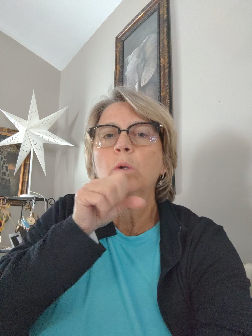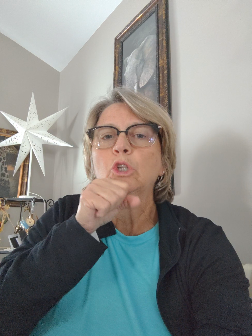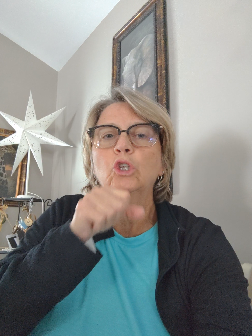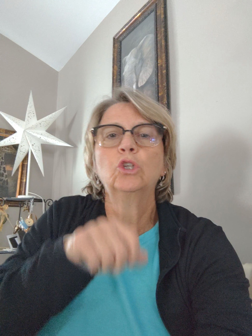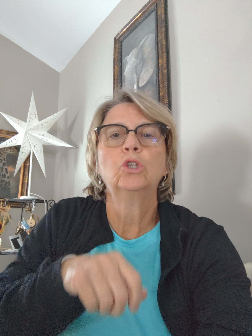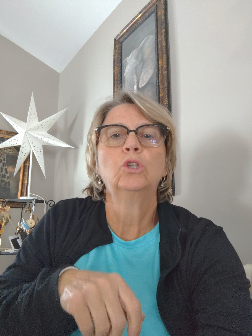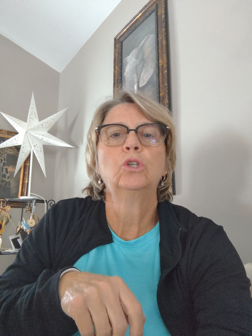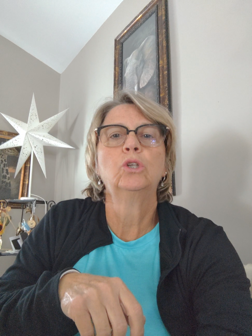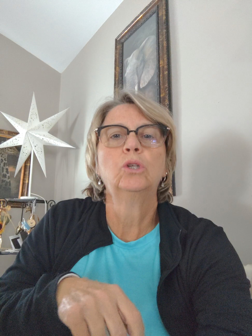orange